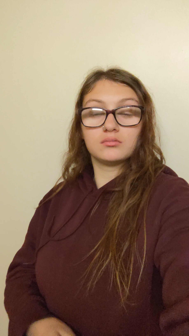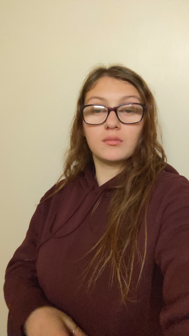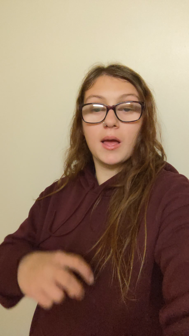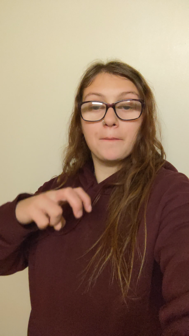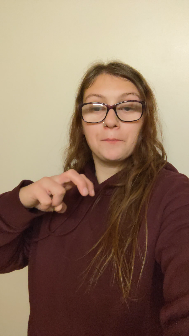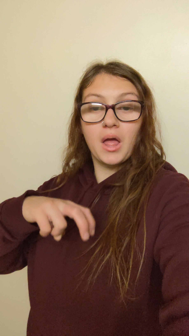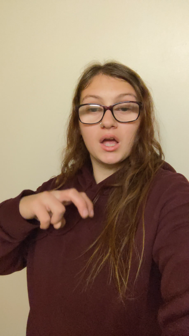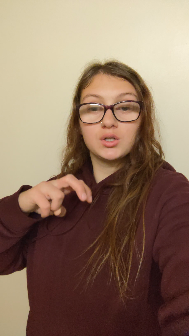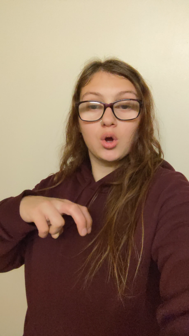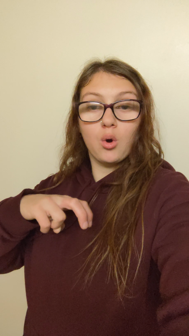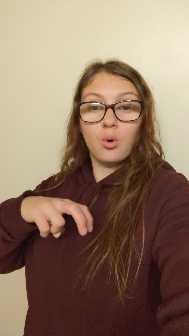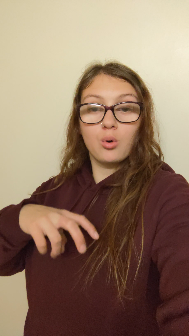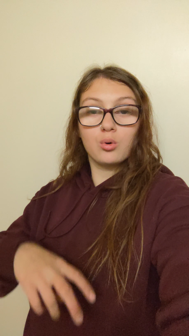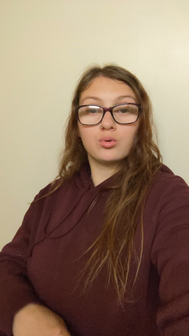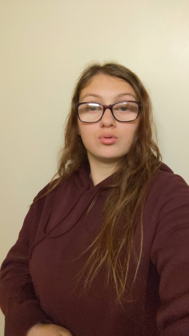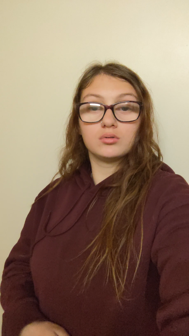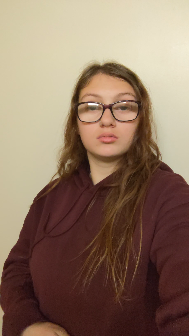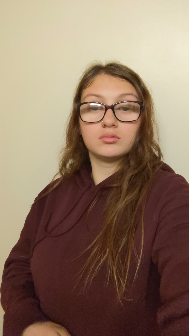potato